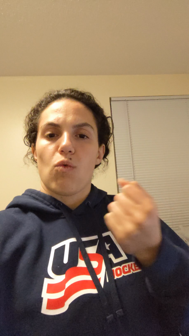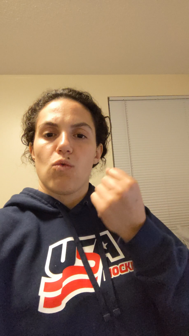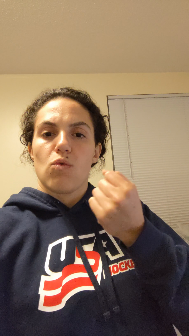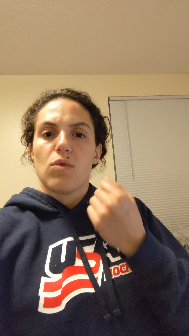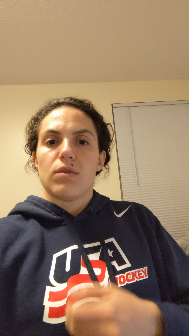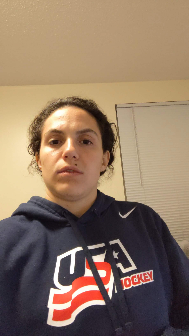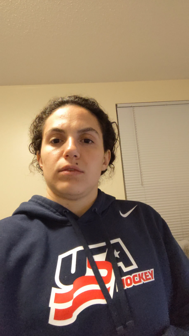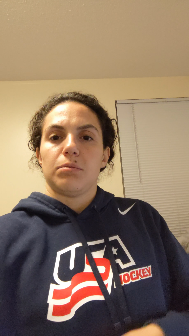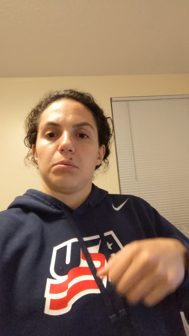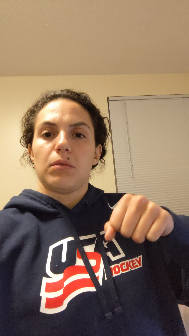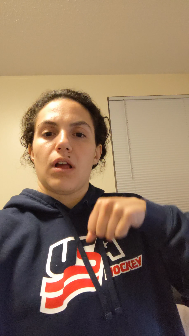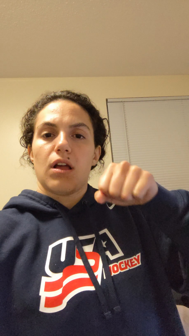bicycle